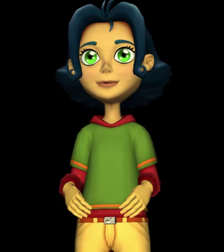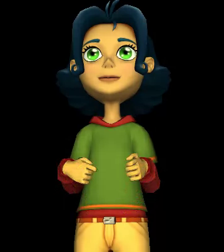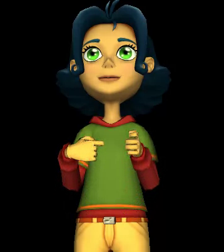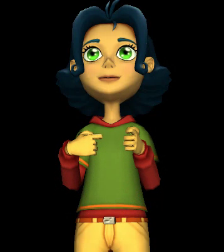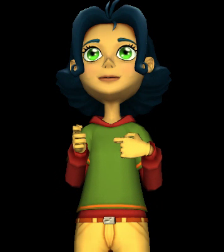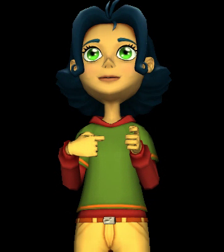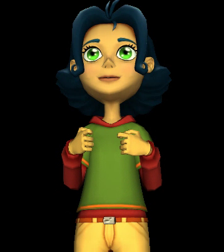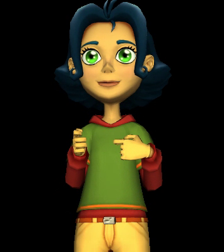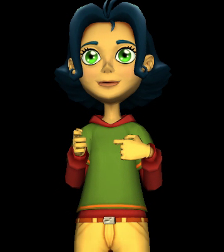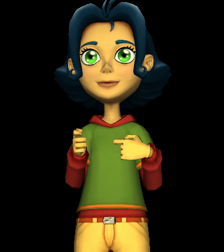سوق